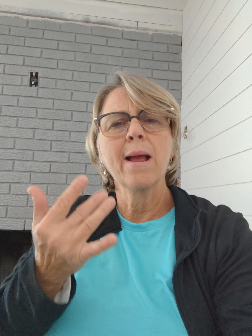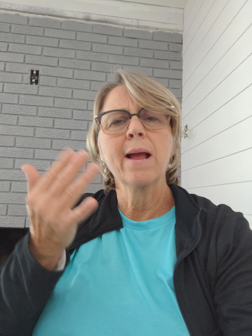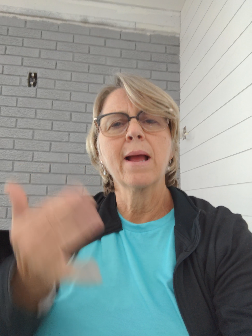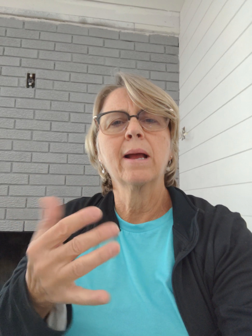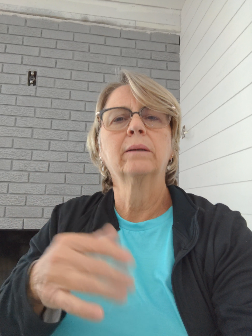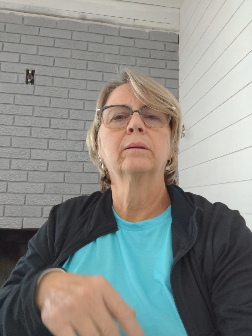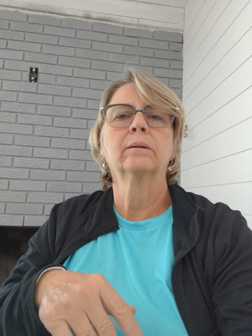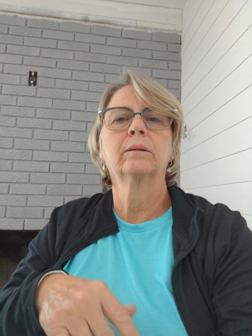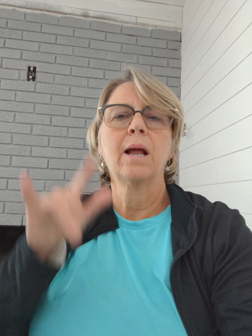wait